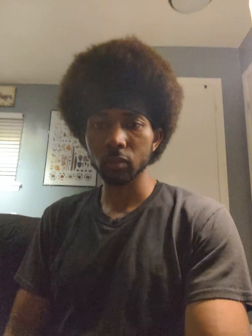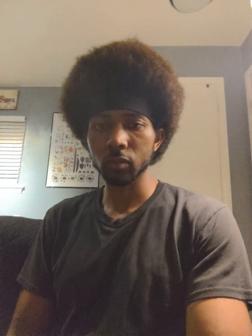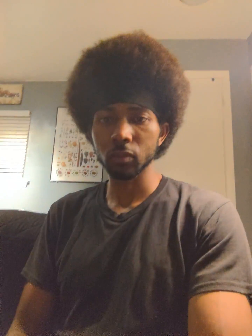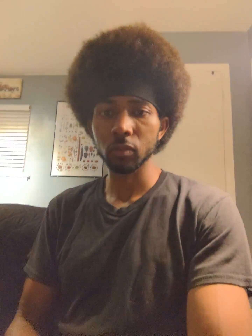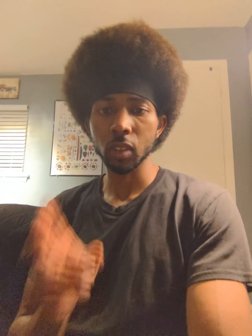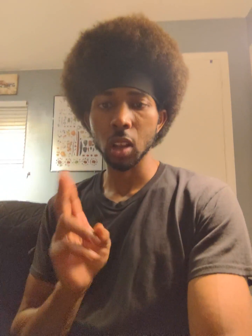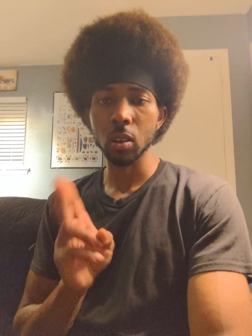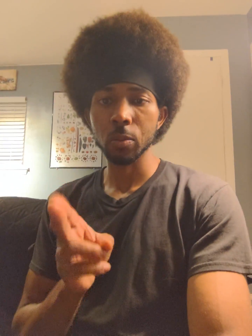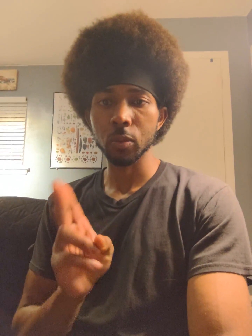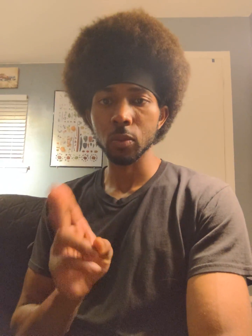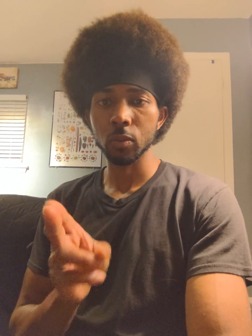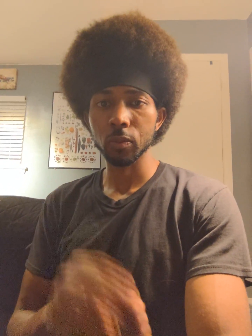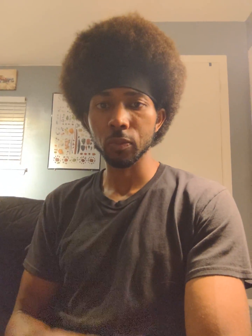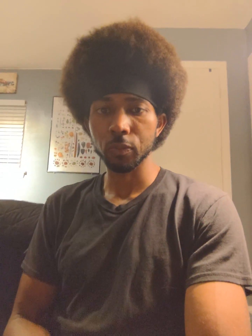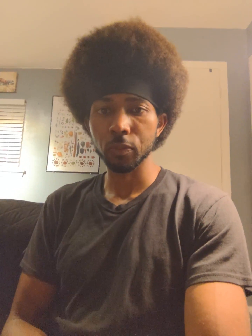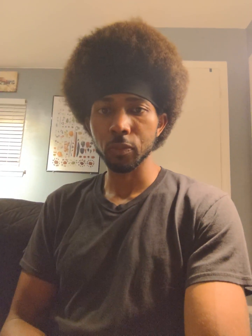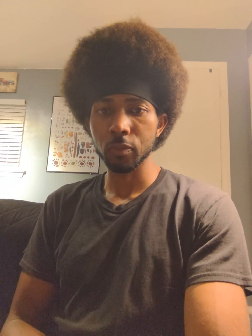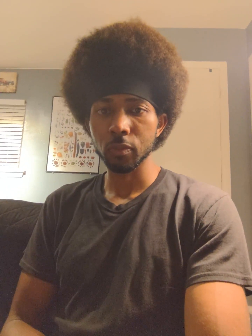hurry